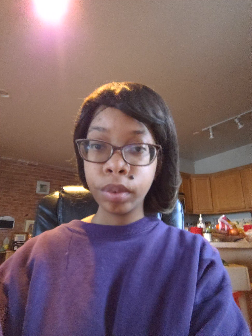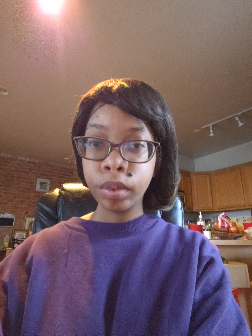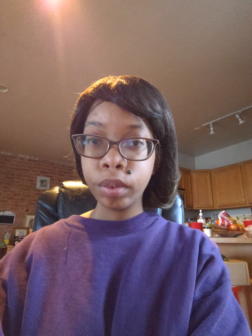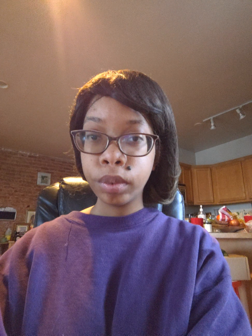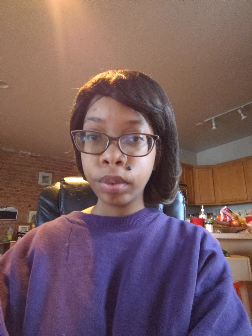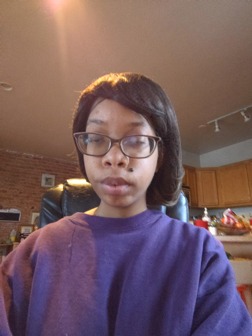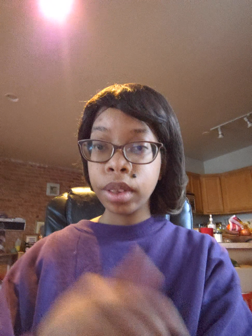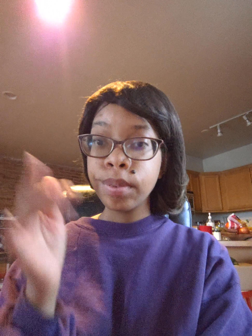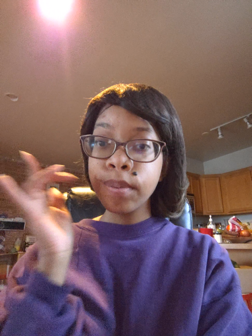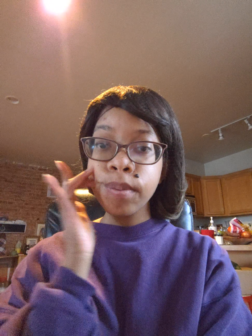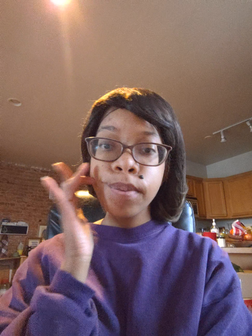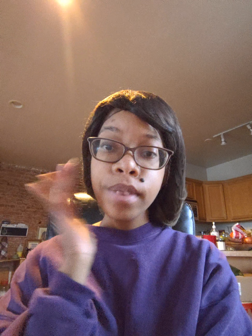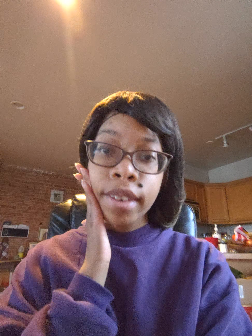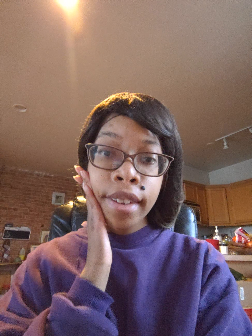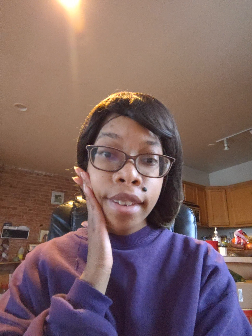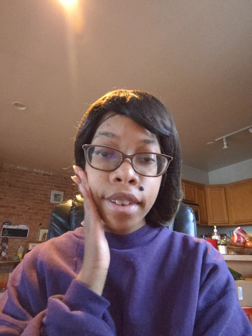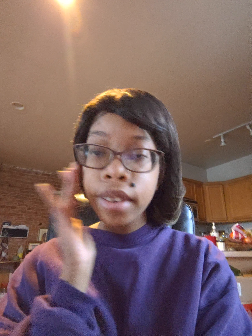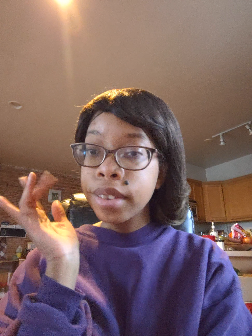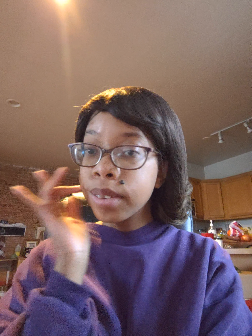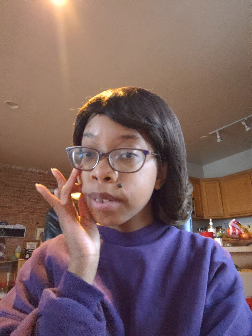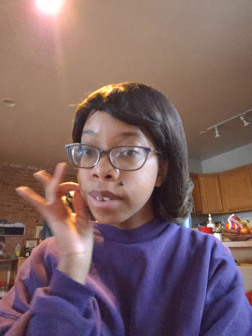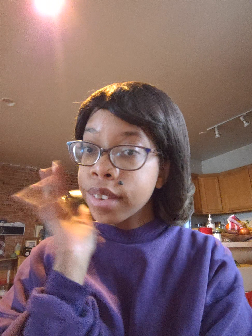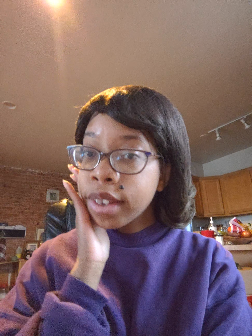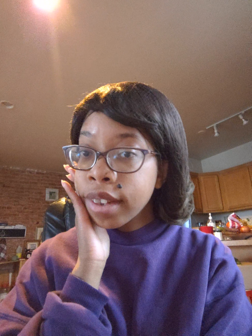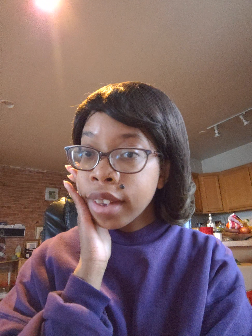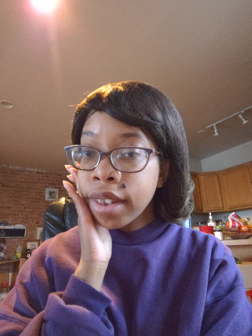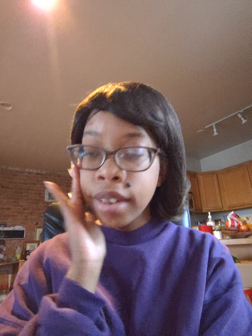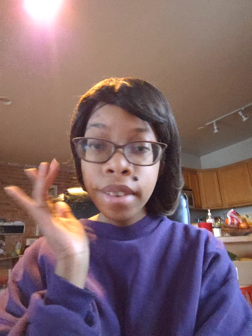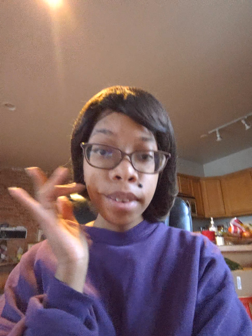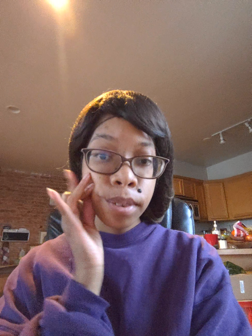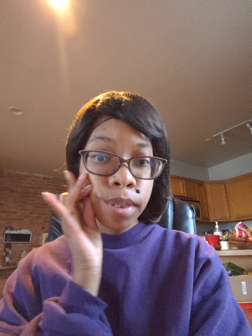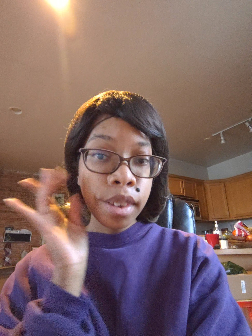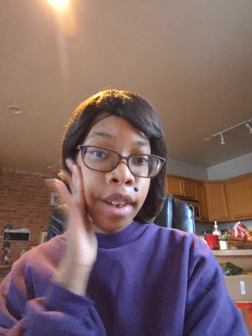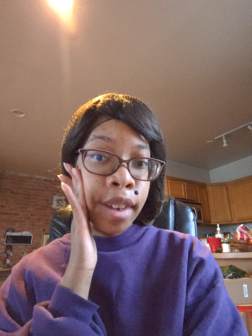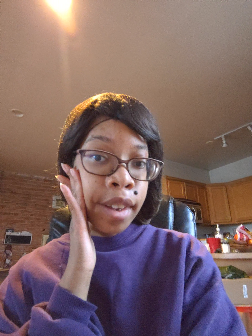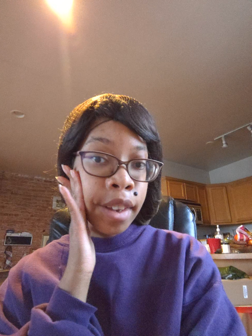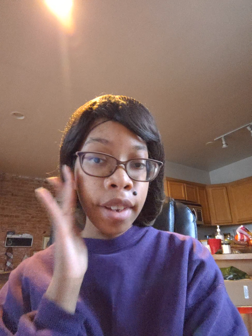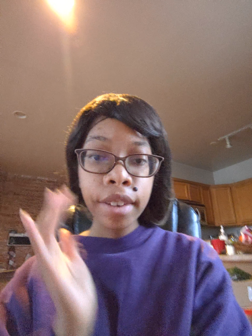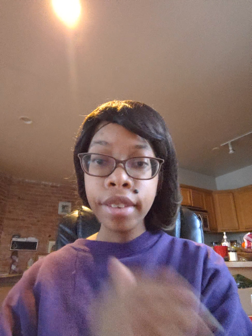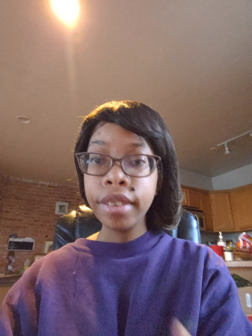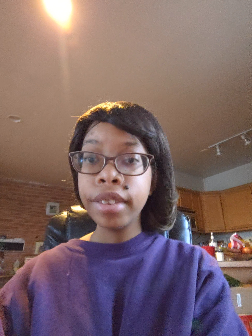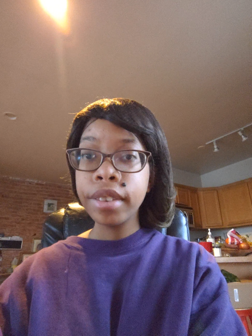bee